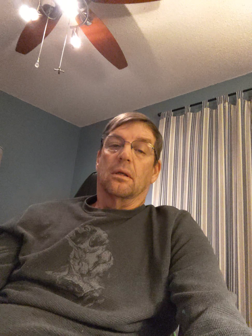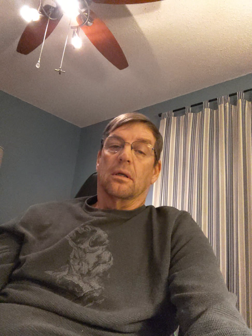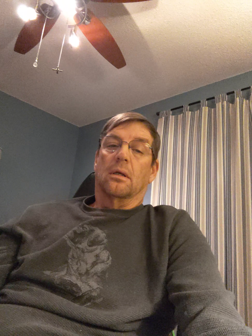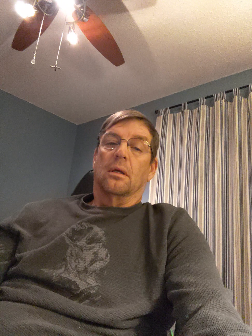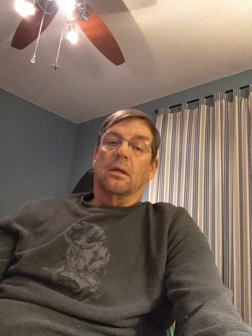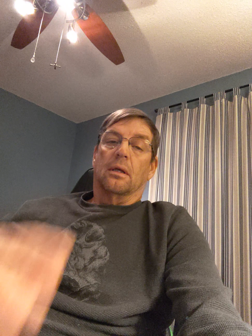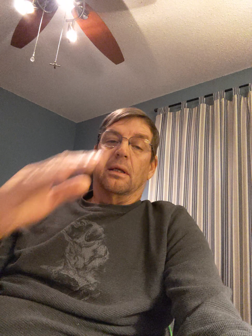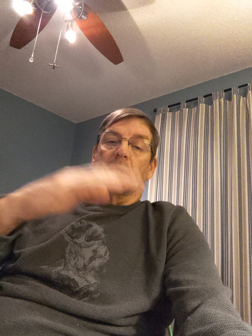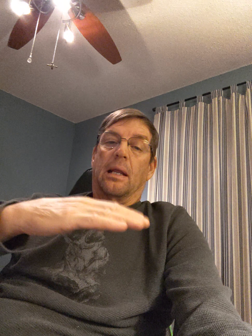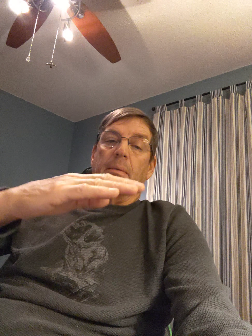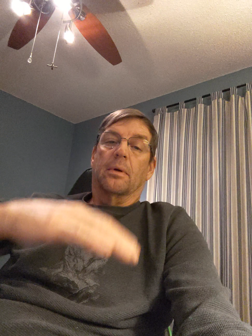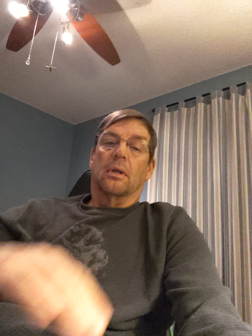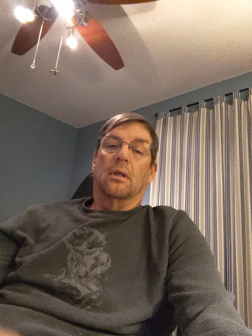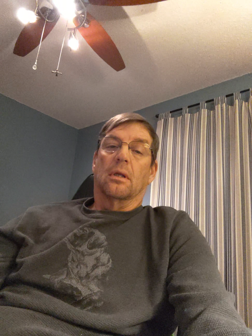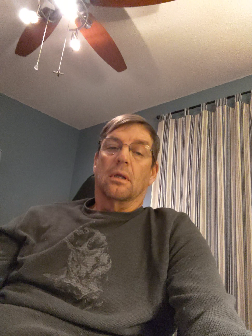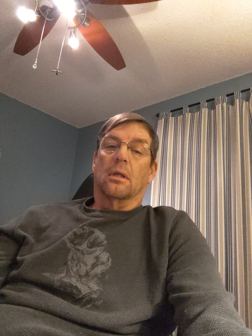table